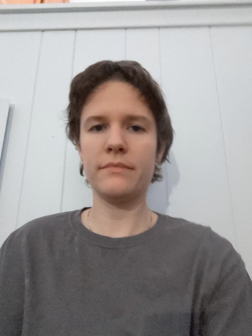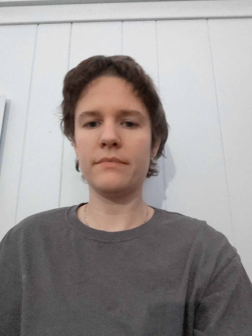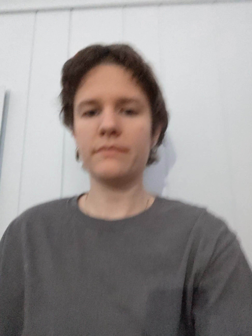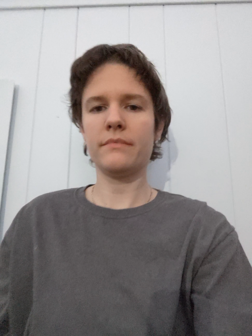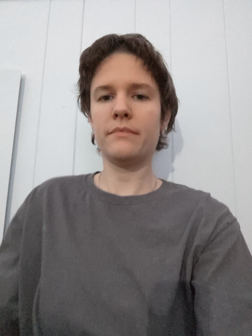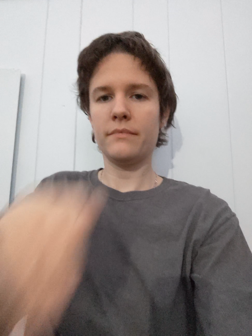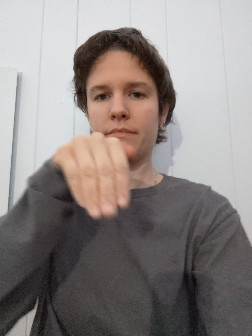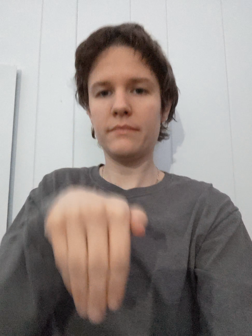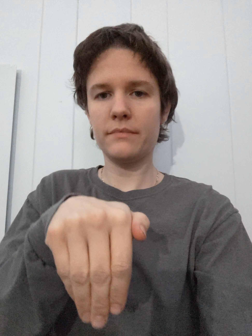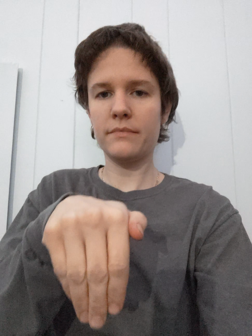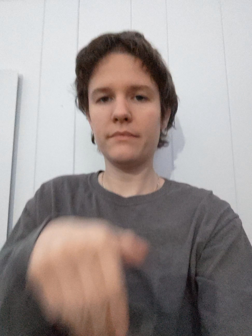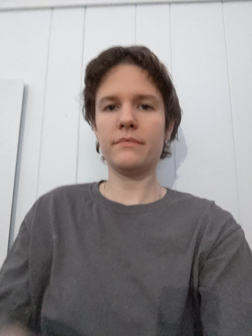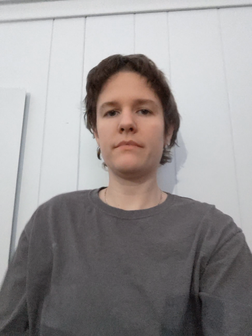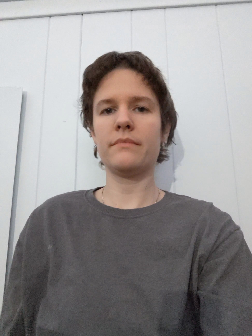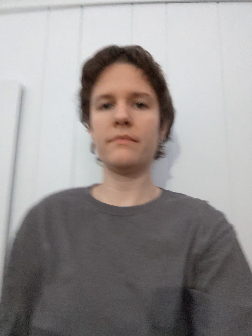night